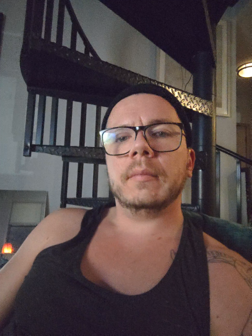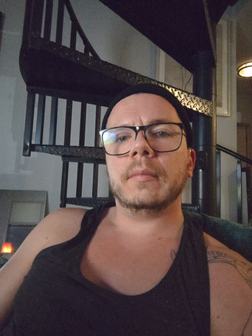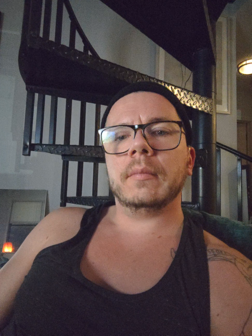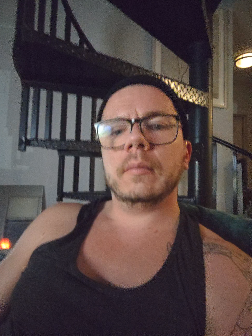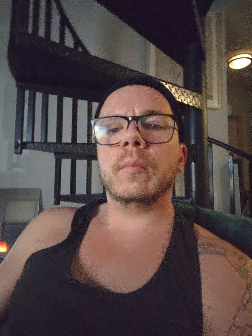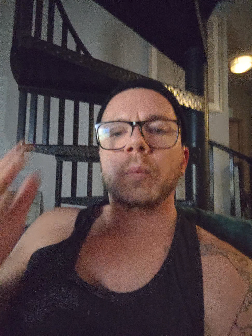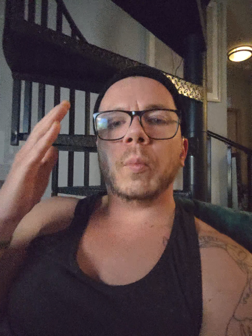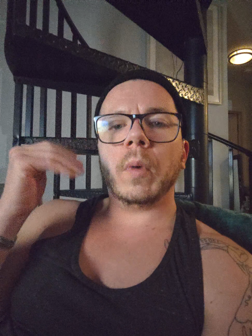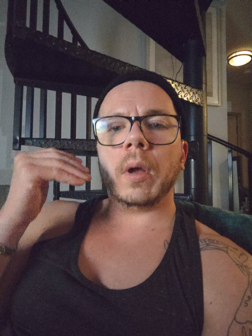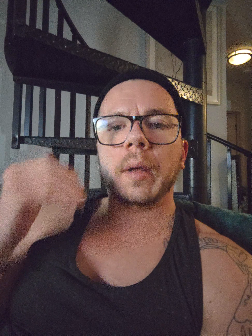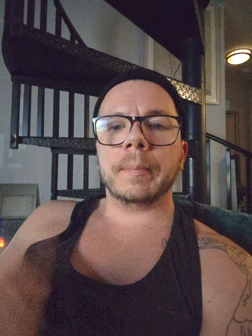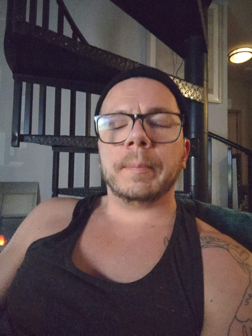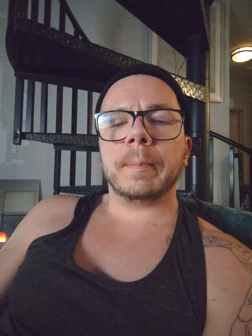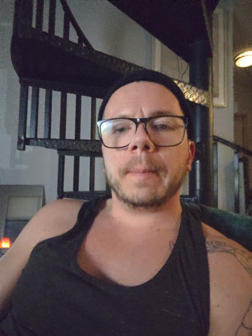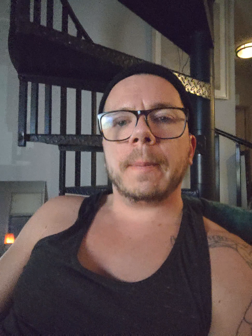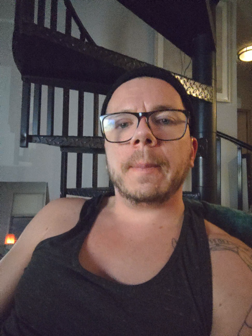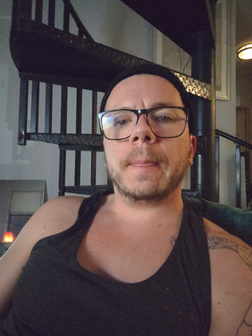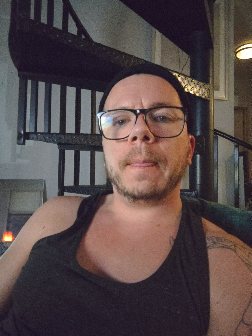why